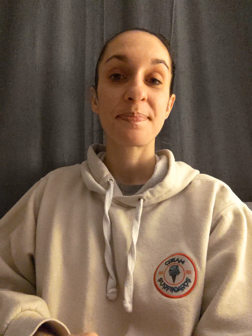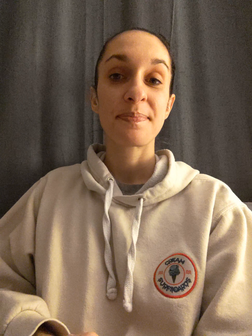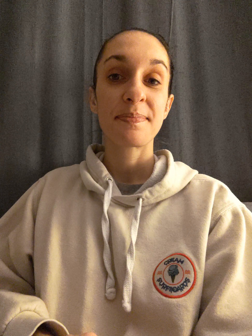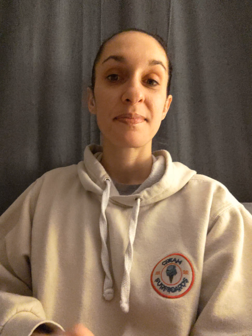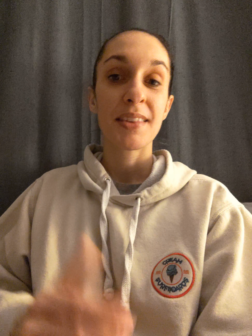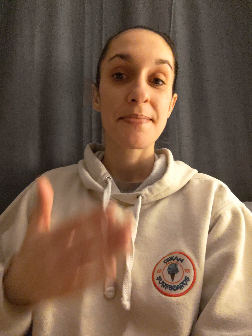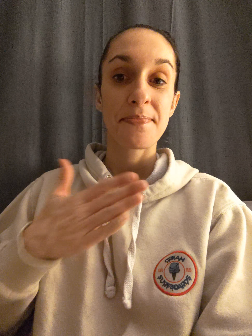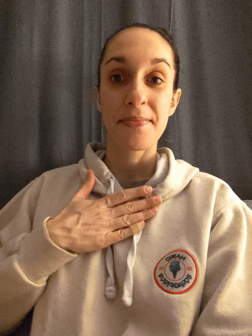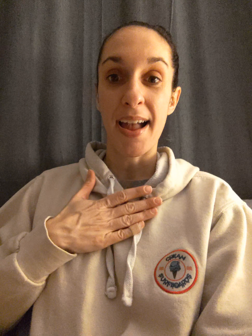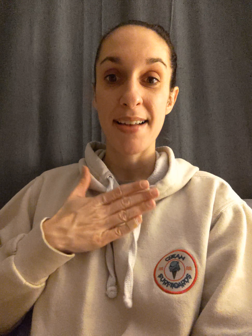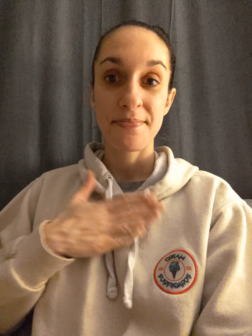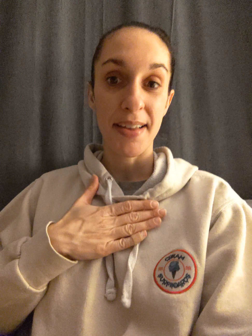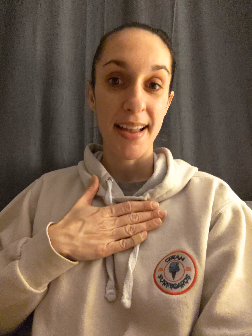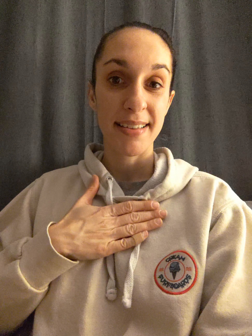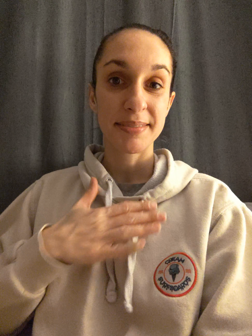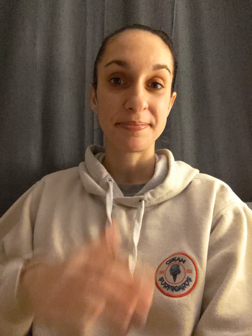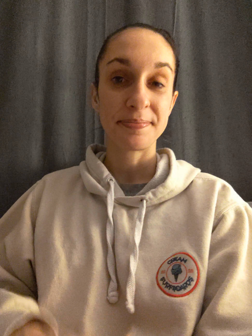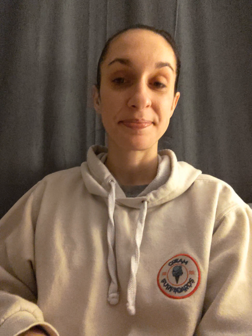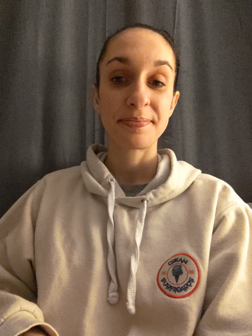my